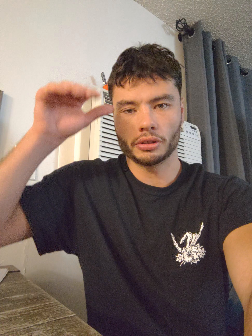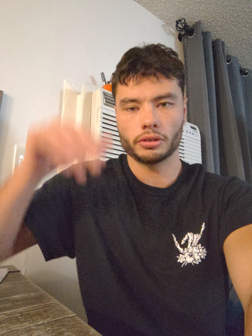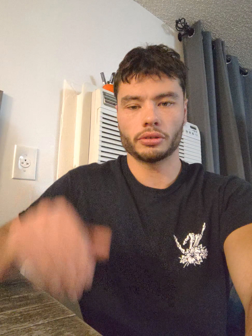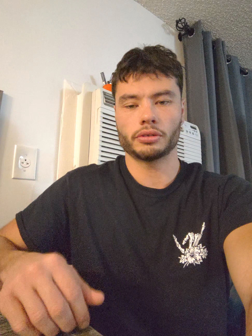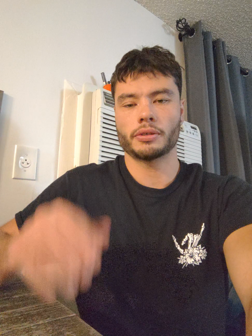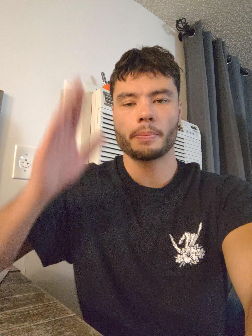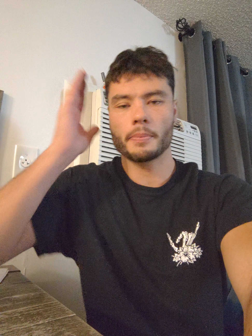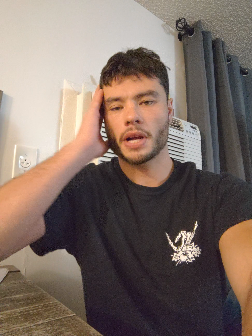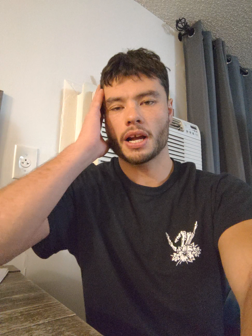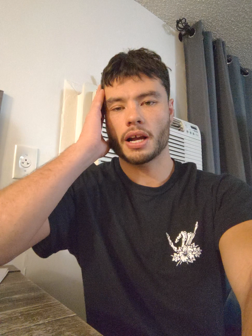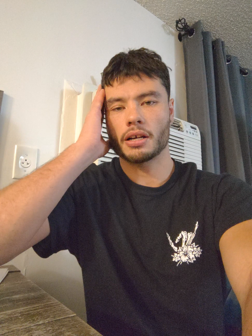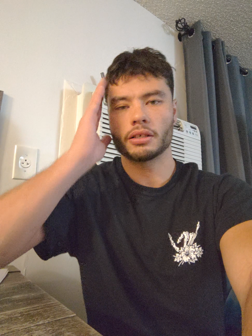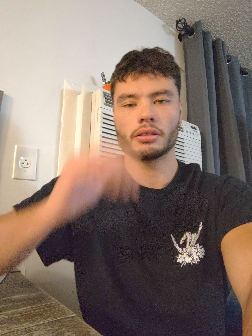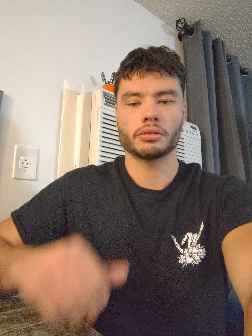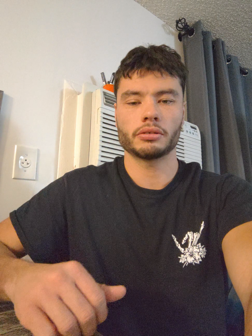bed